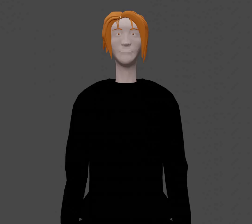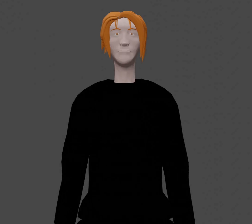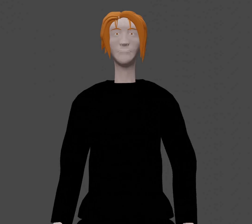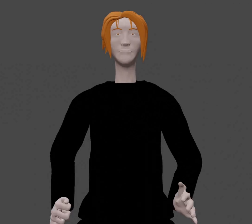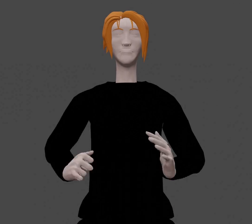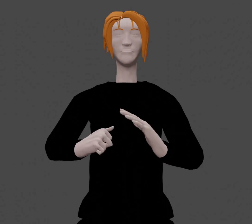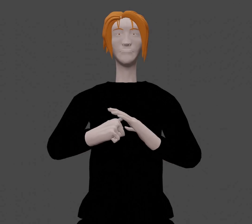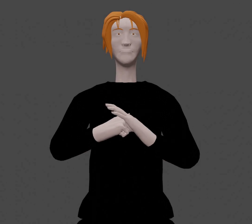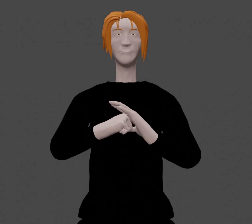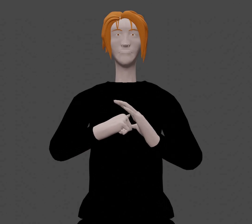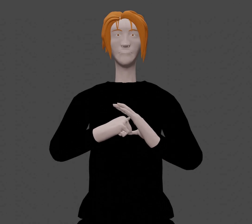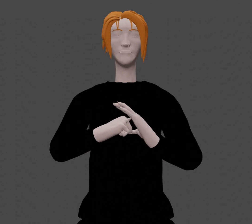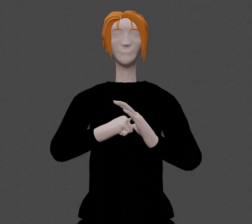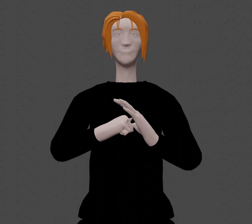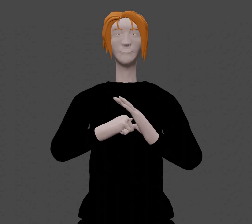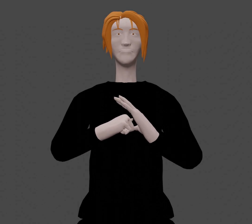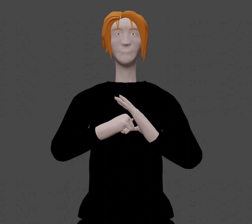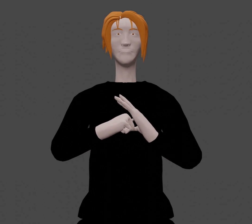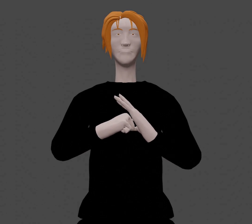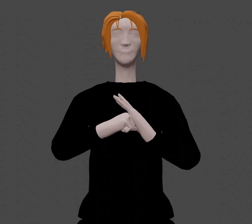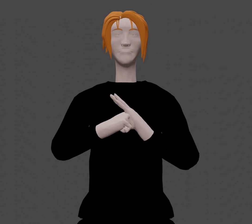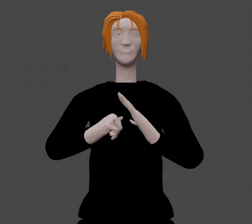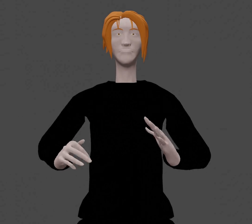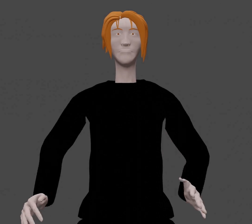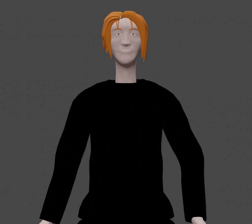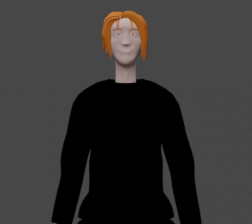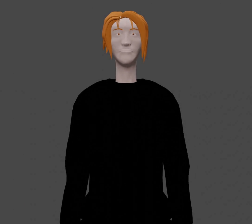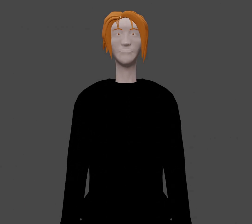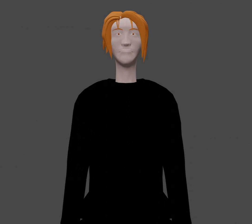Atom